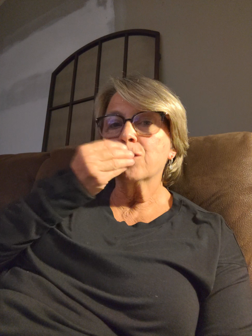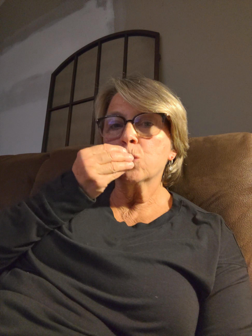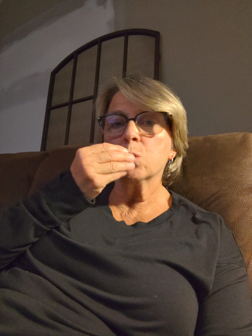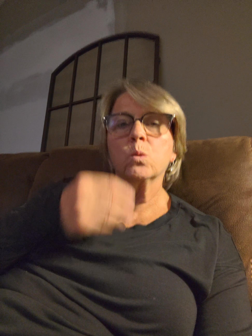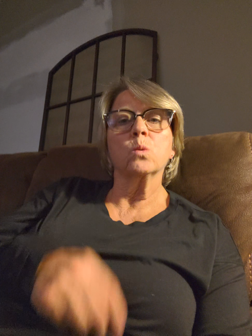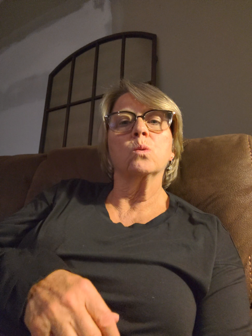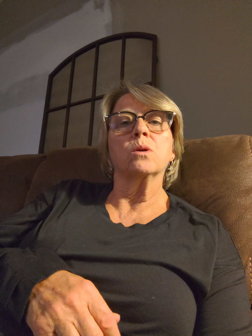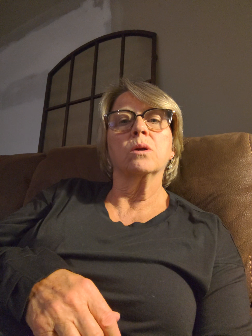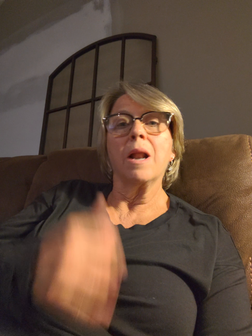food